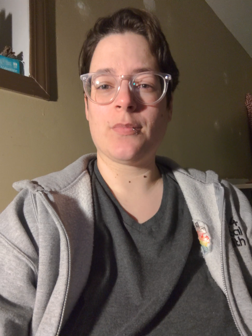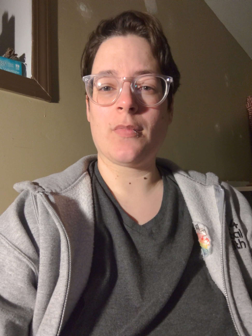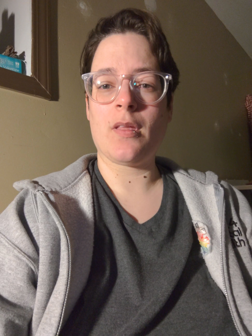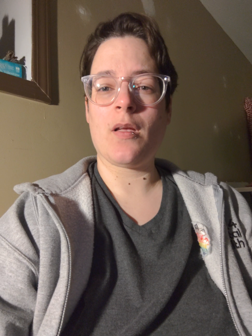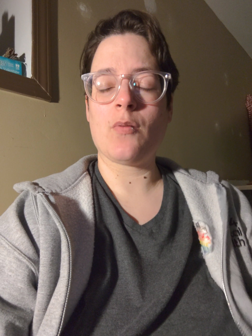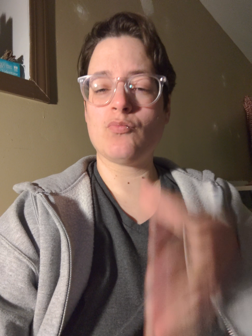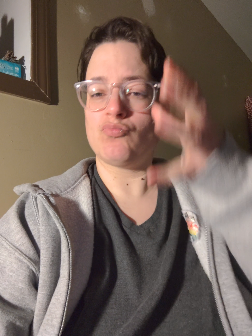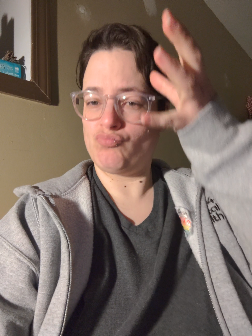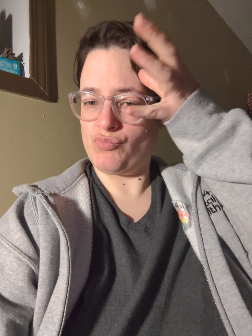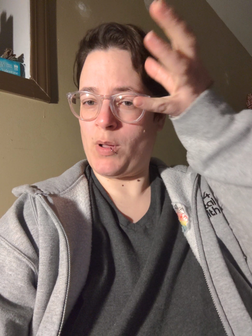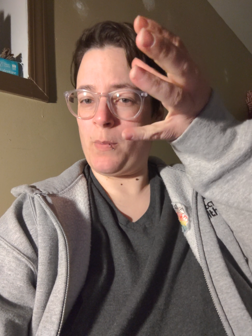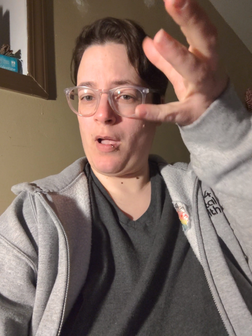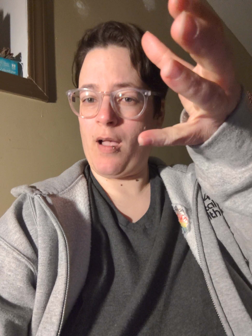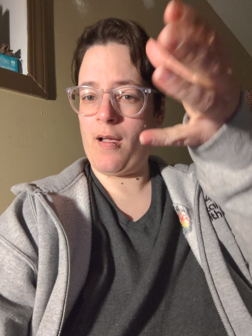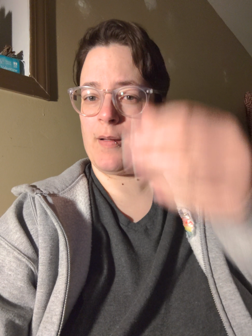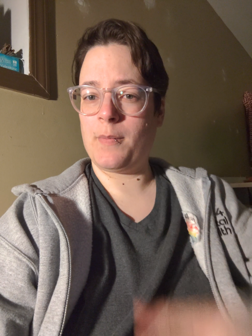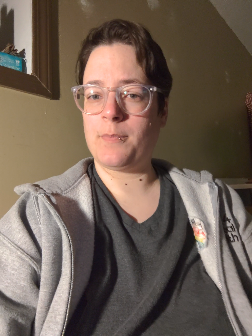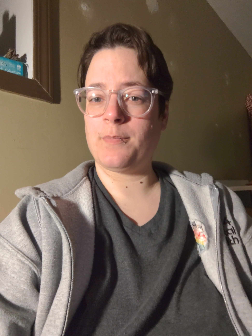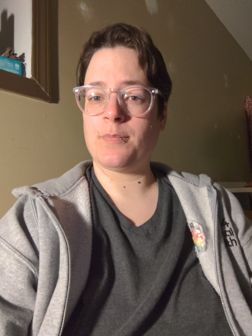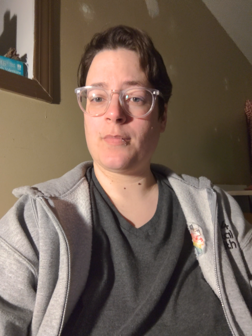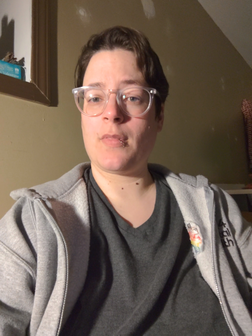grandpa